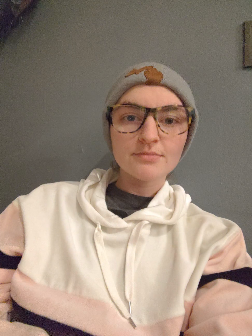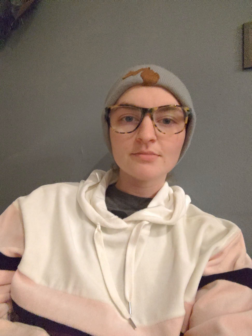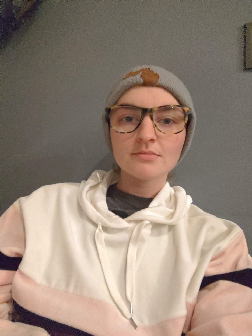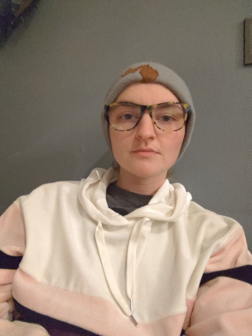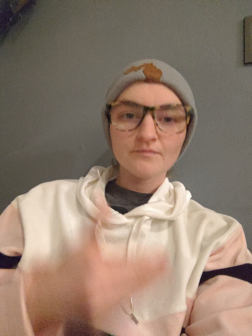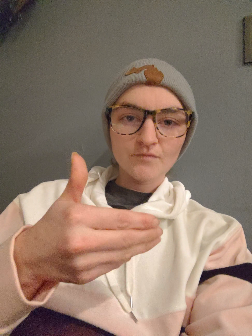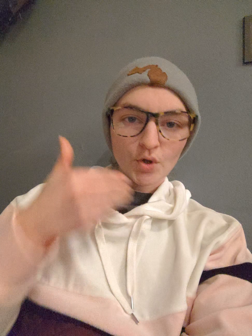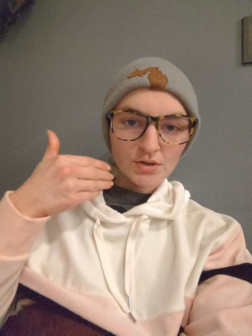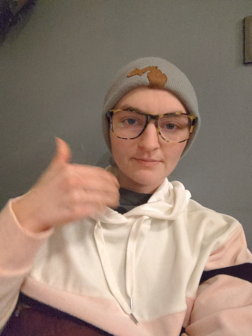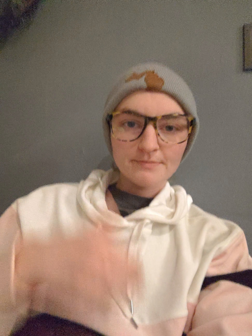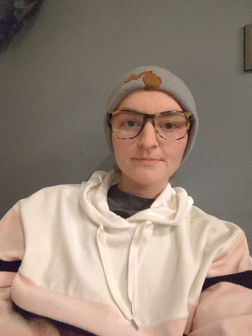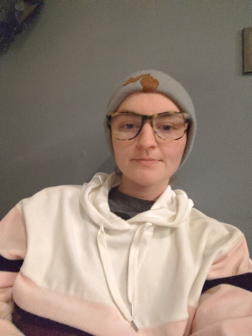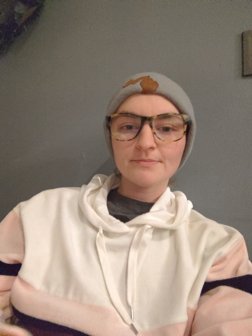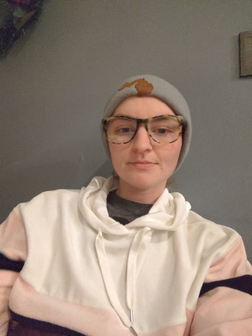before